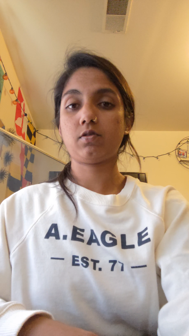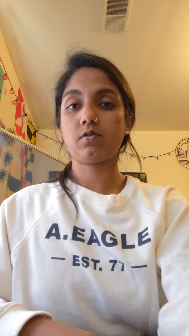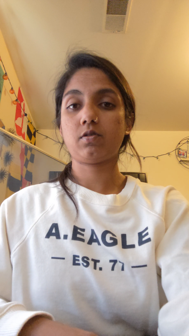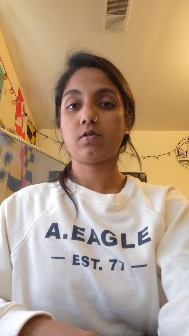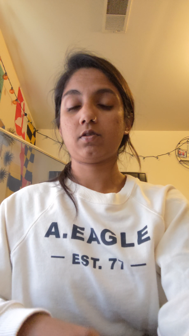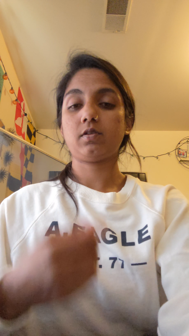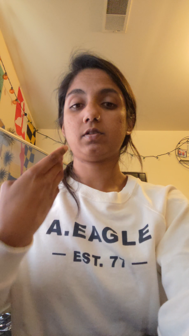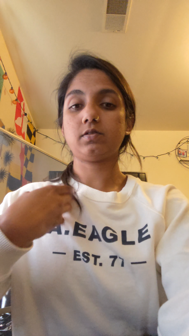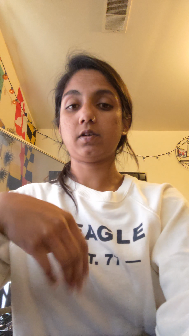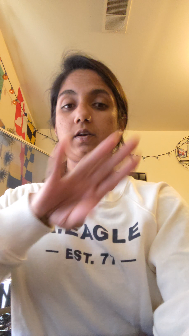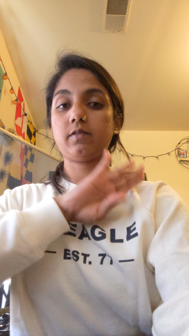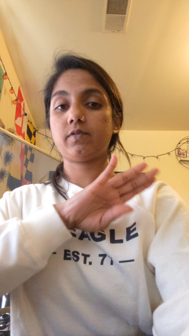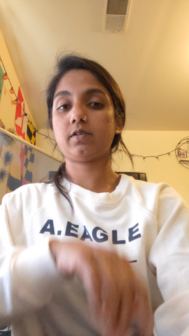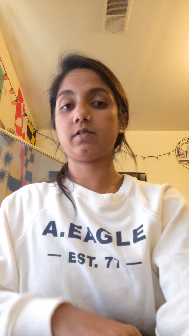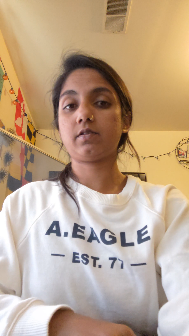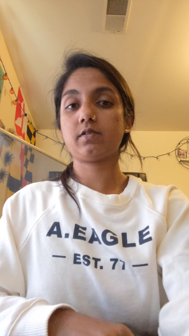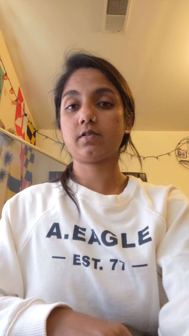scarf